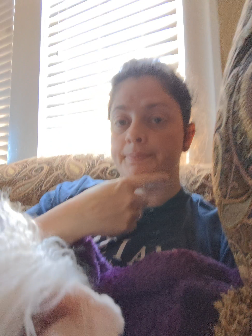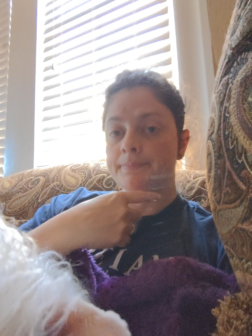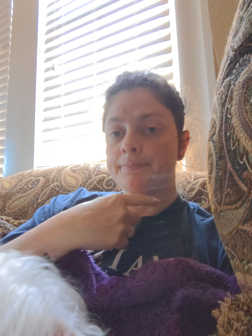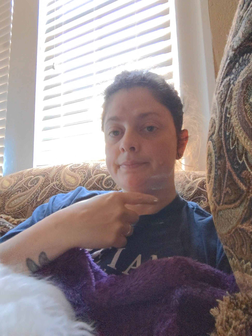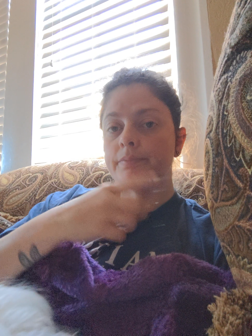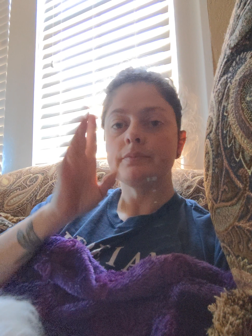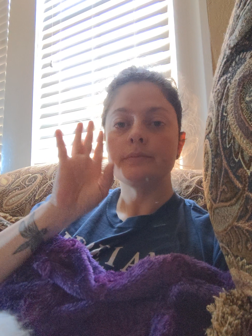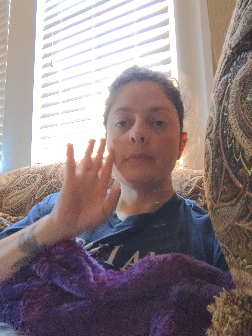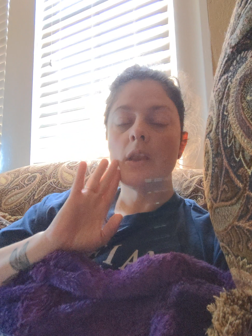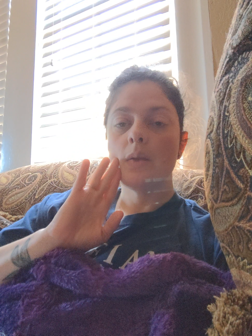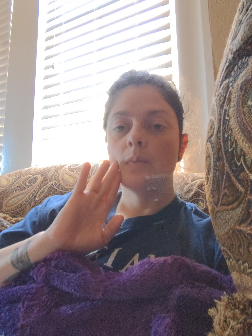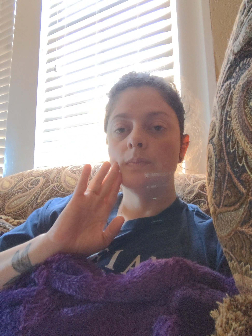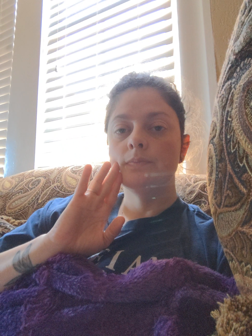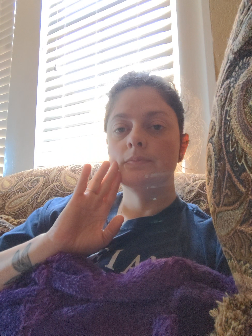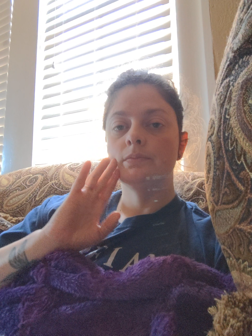brown